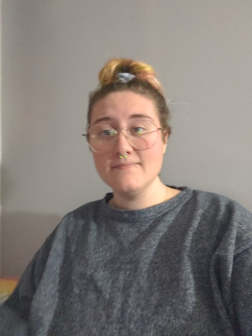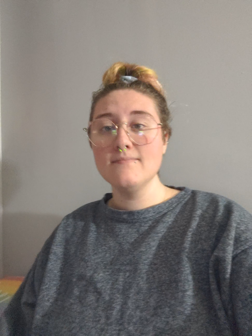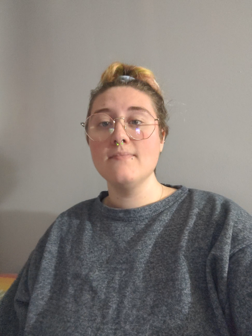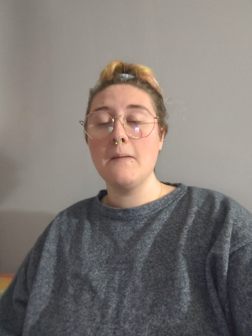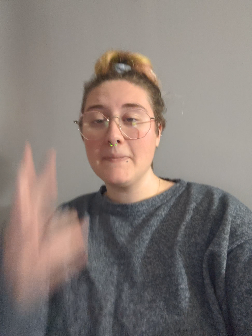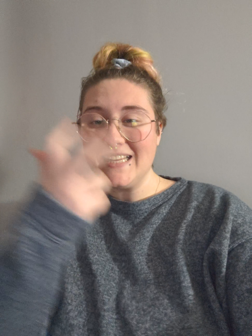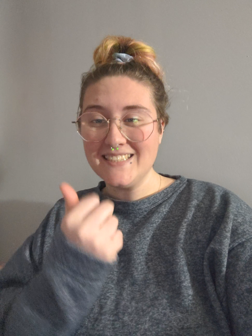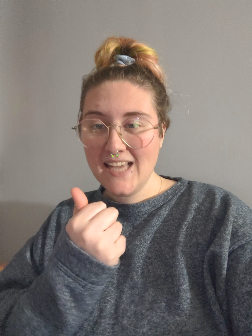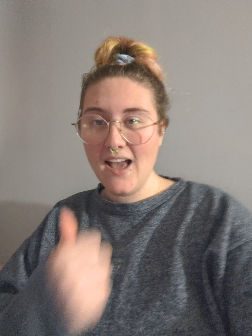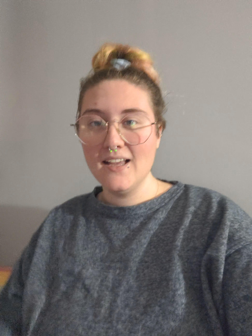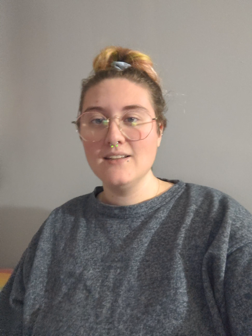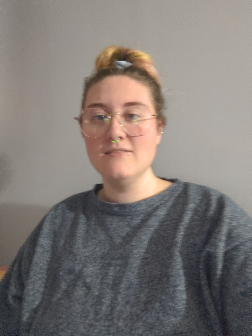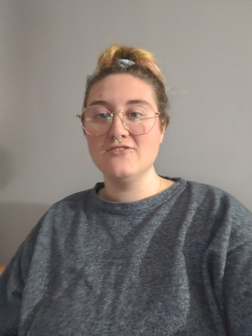pizza